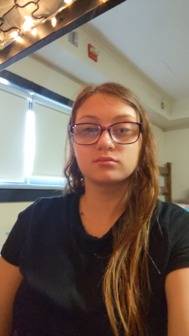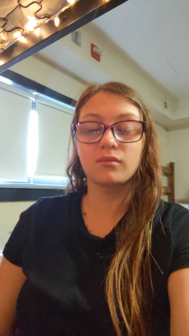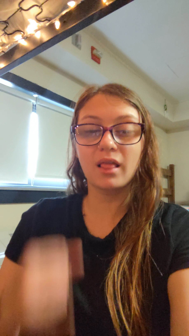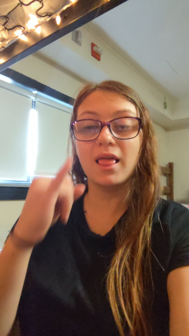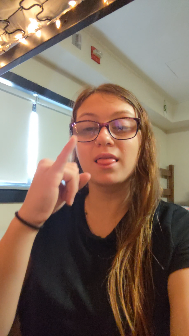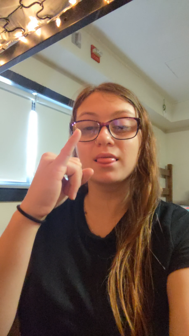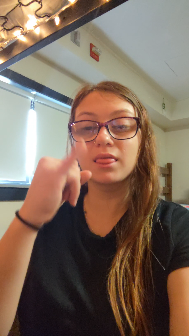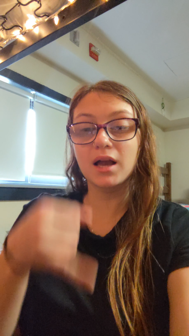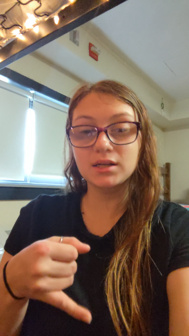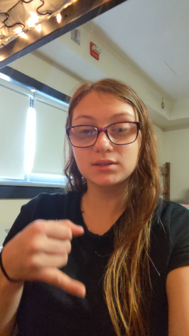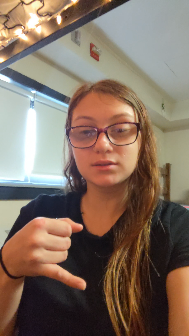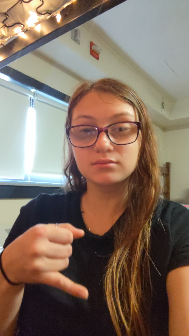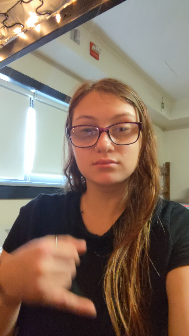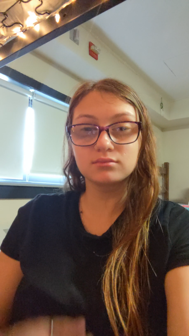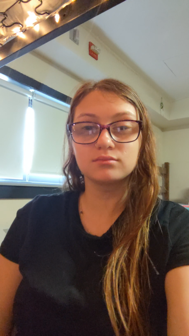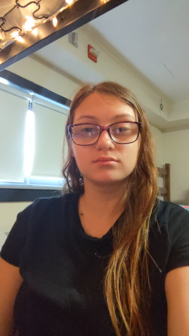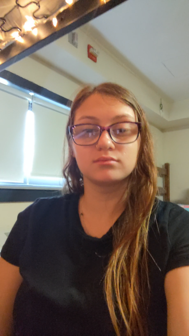last